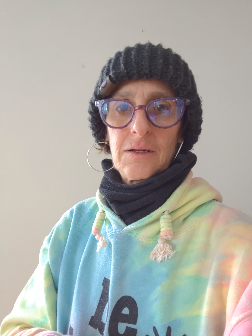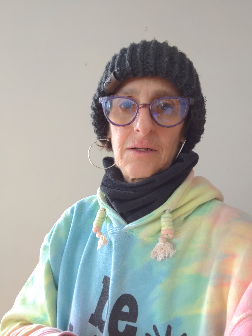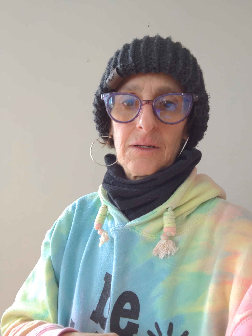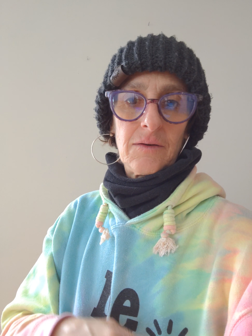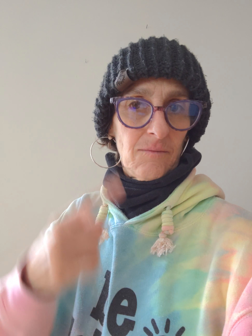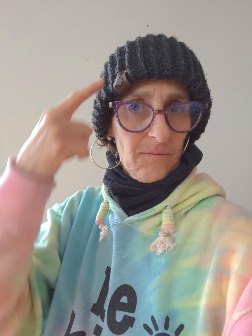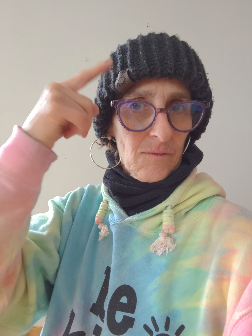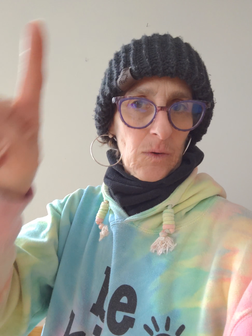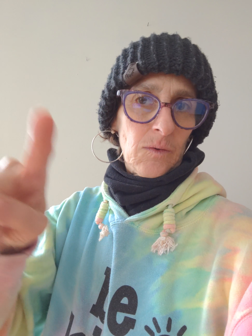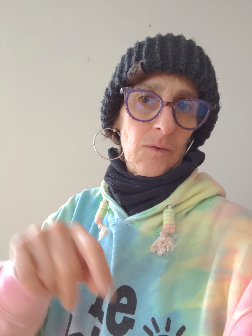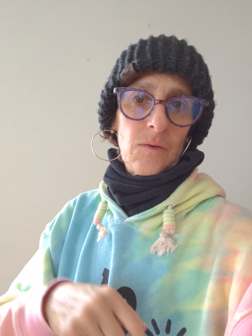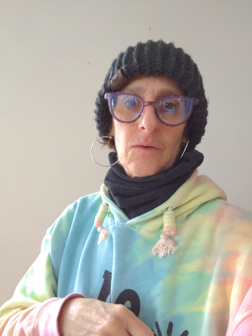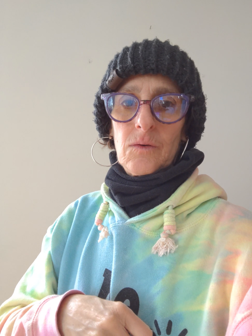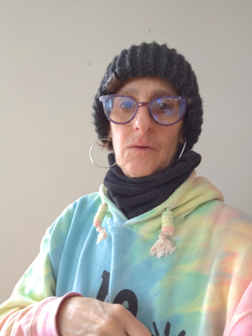for